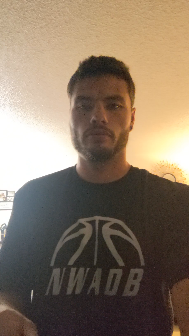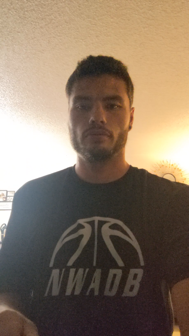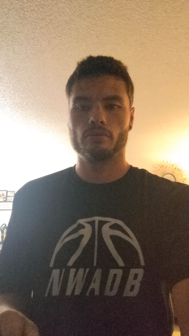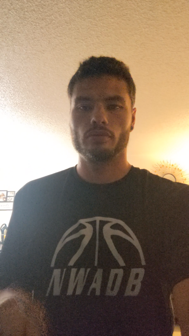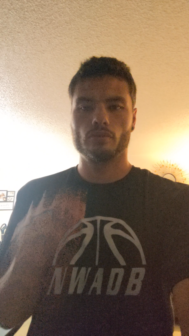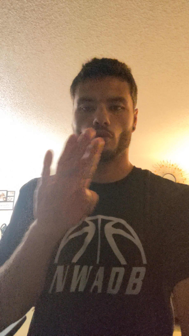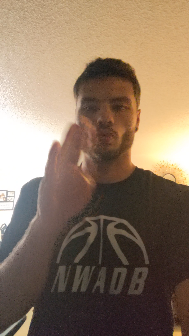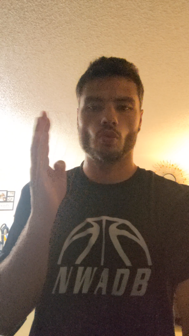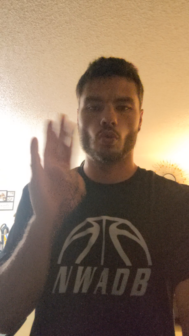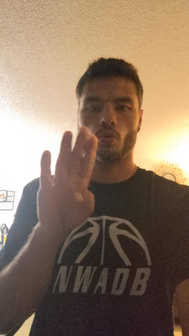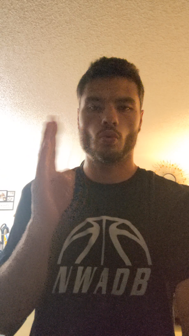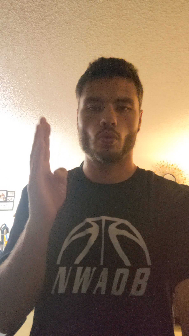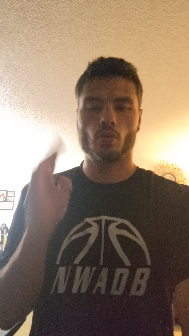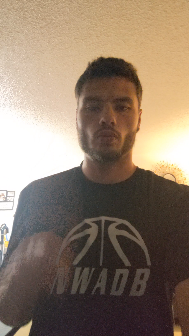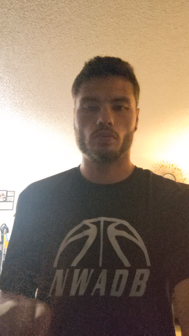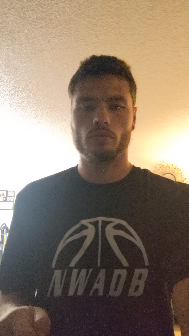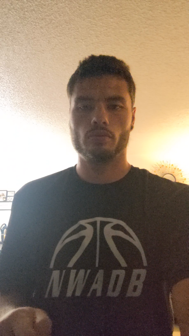door